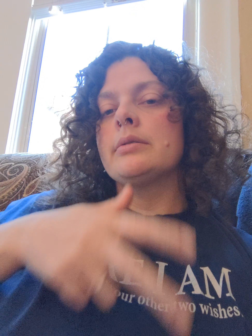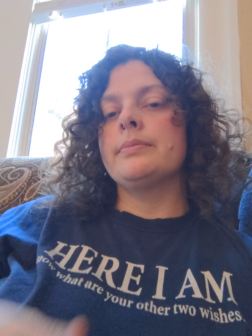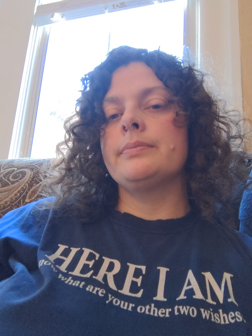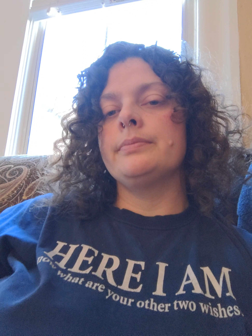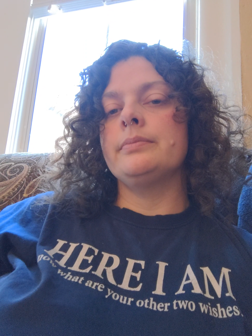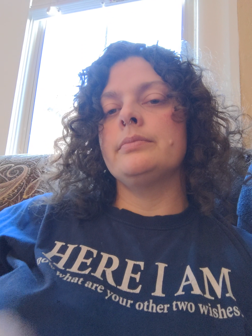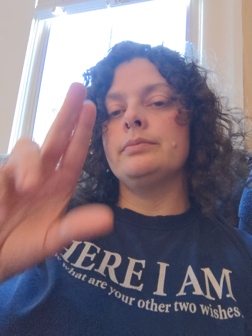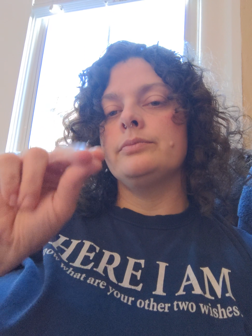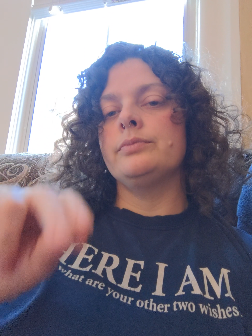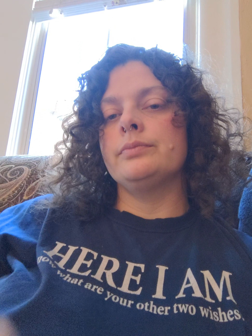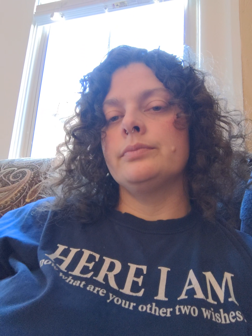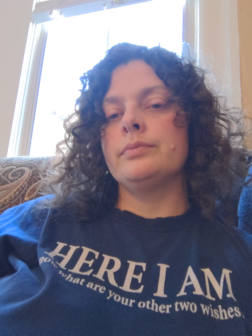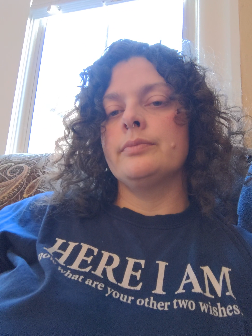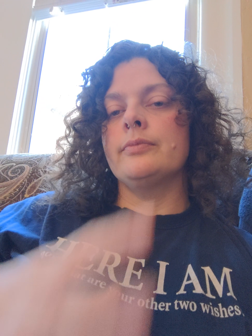no